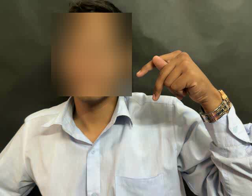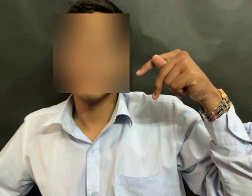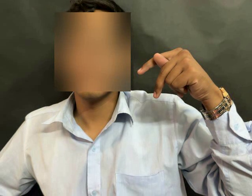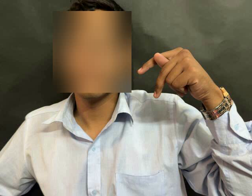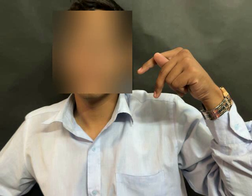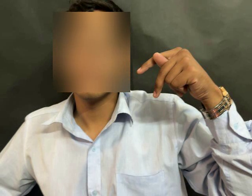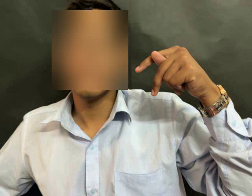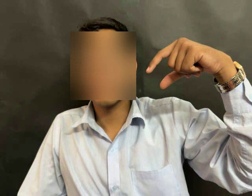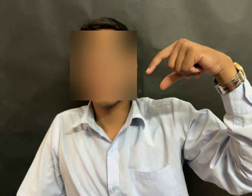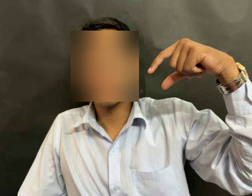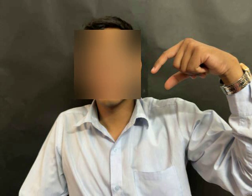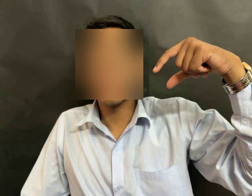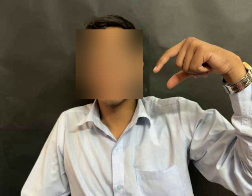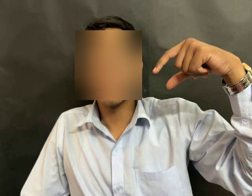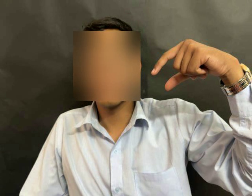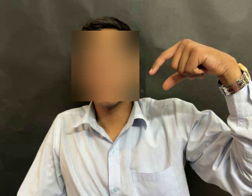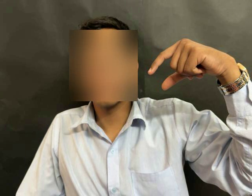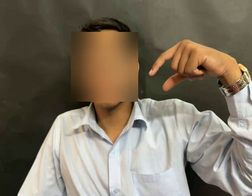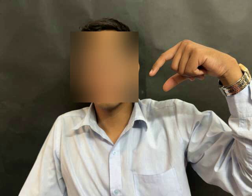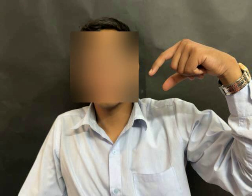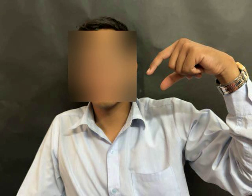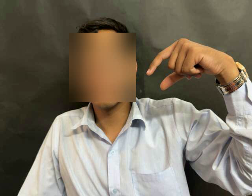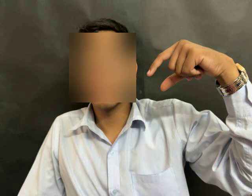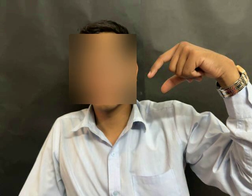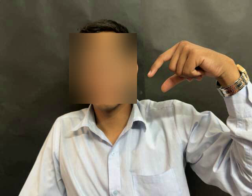Q